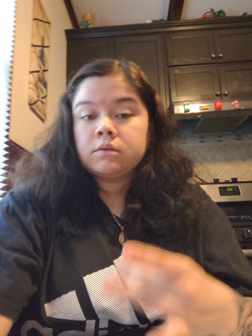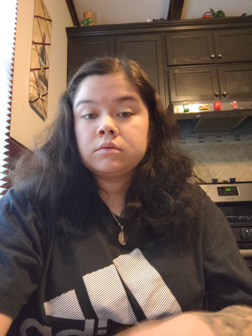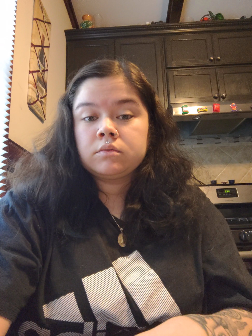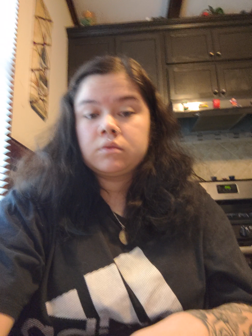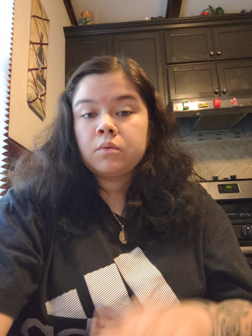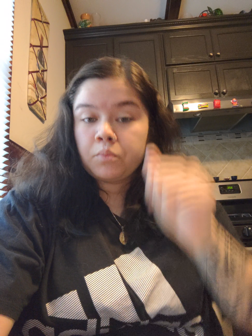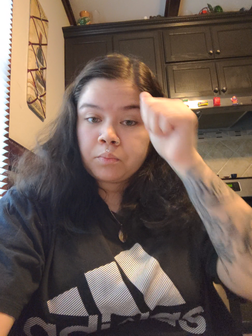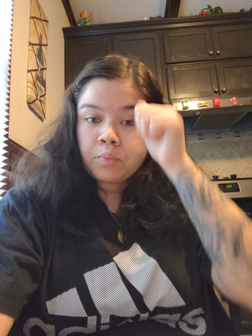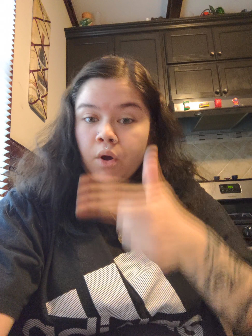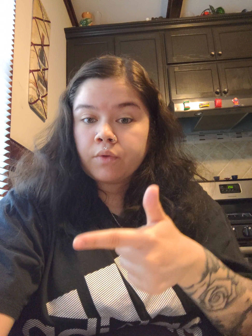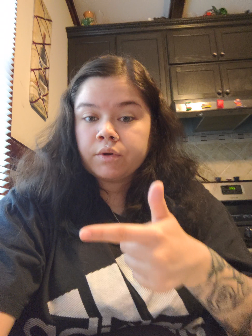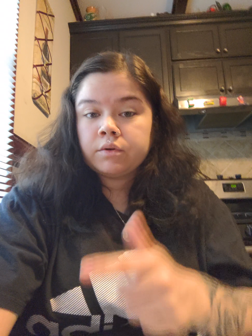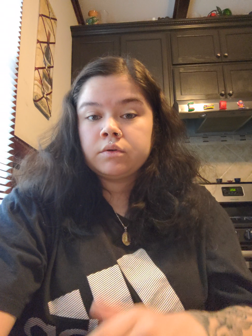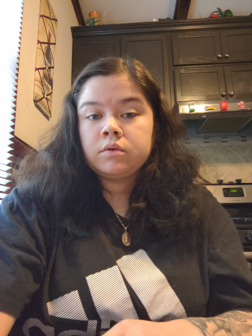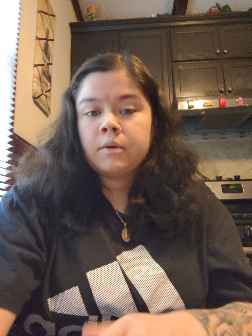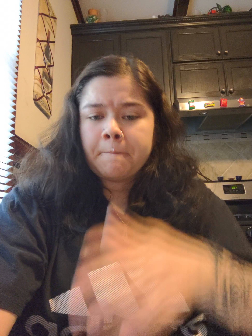brother